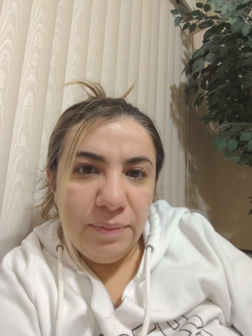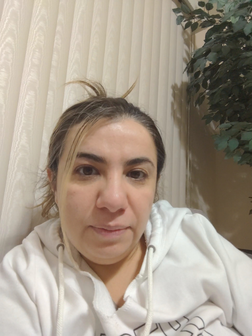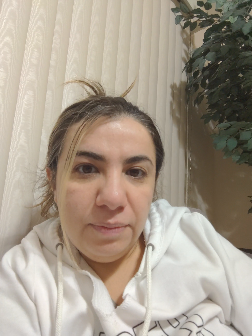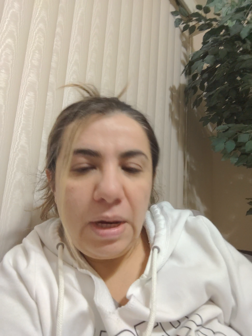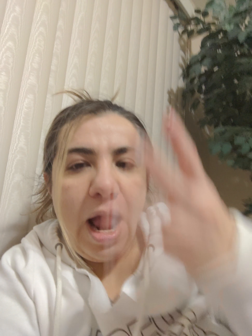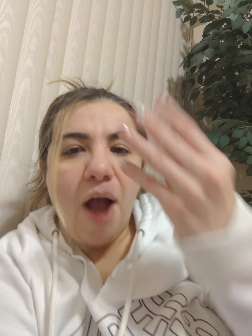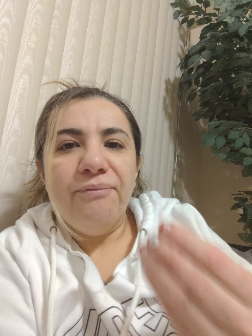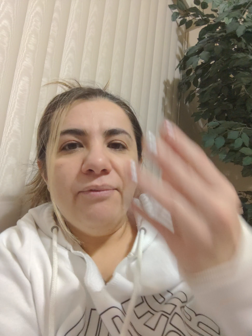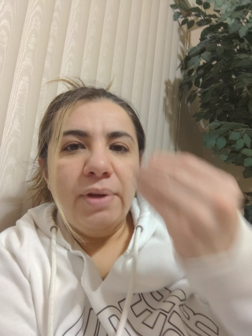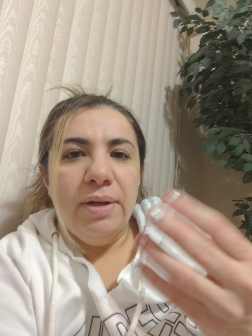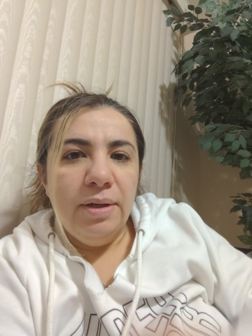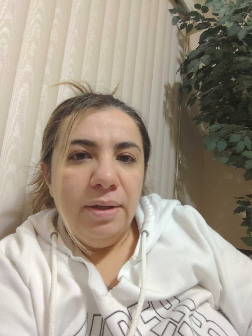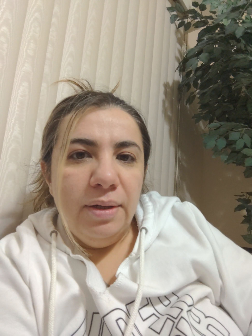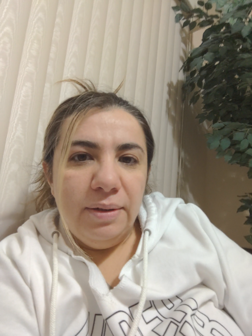wet